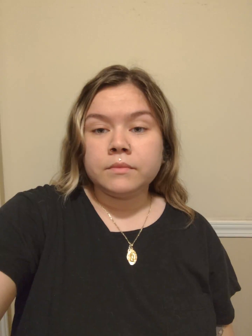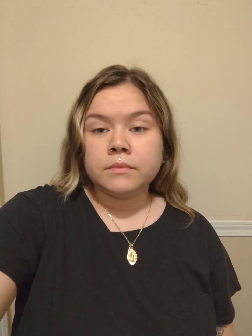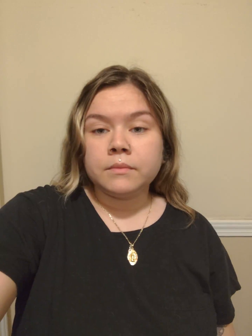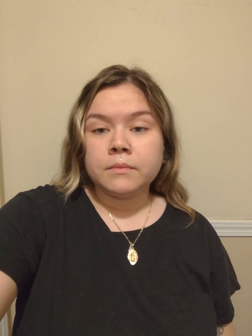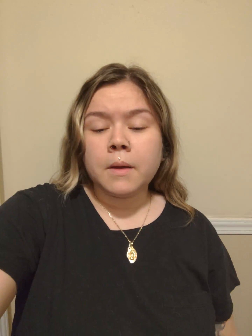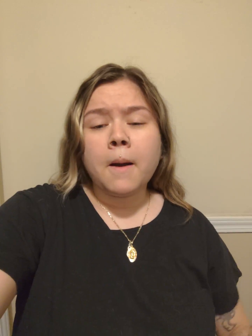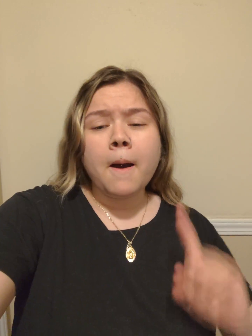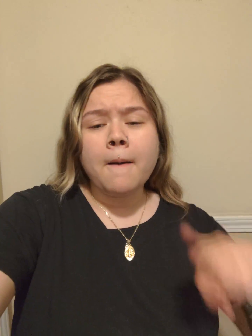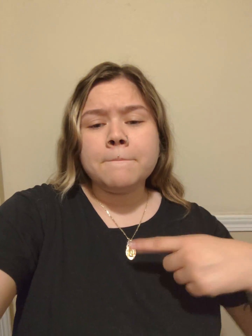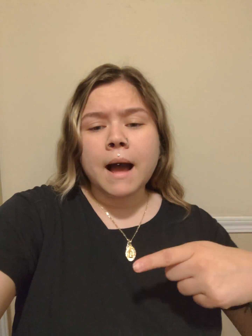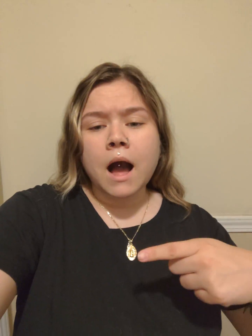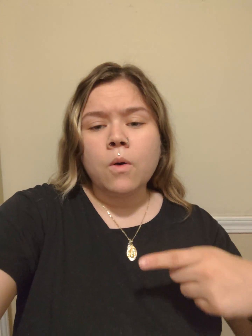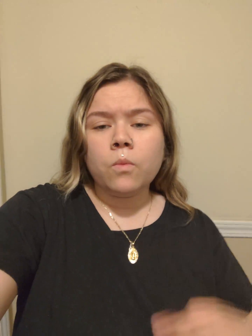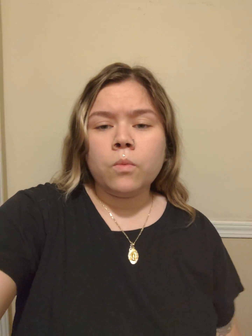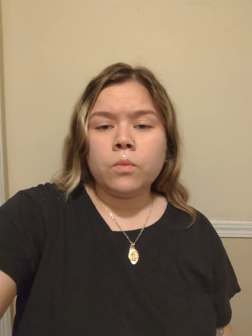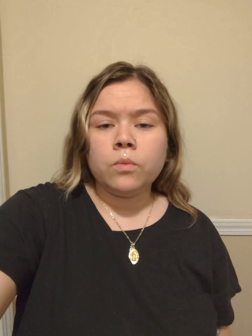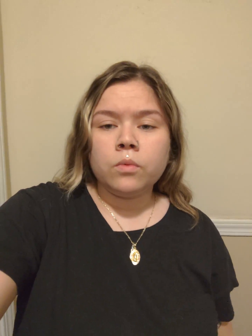about